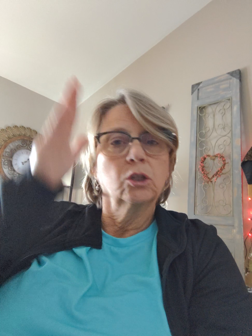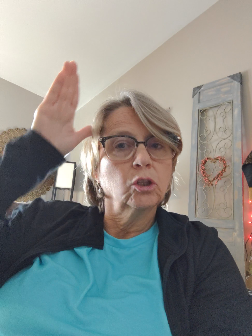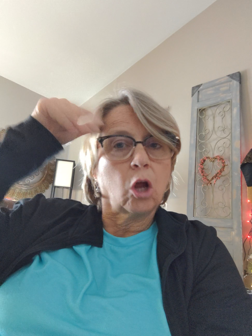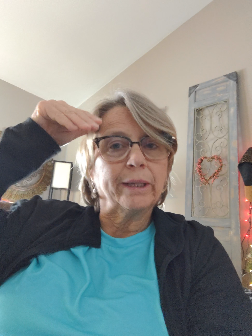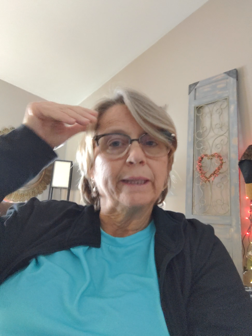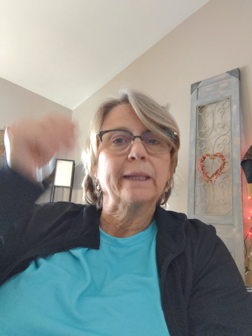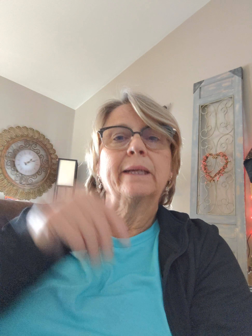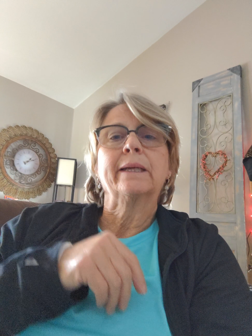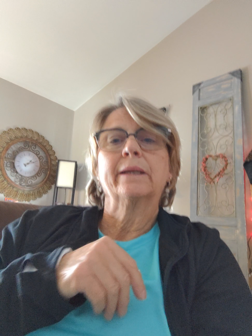donkey